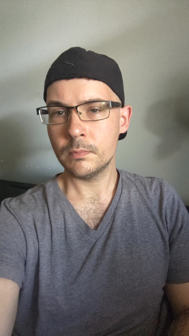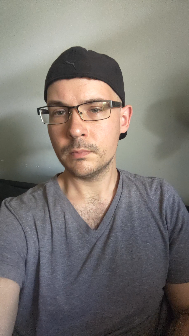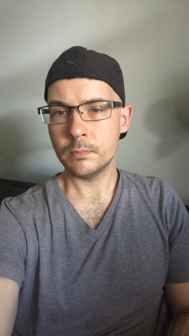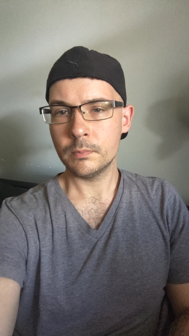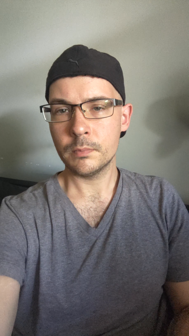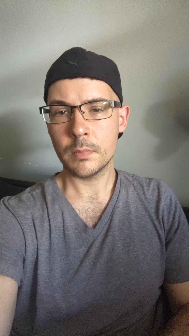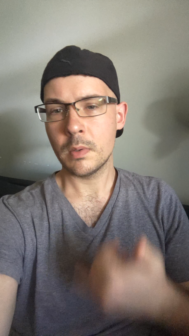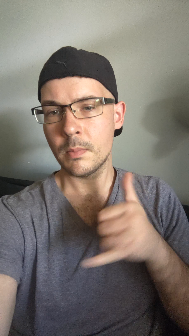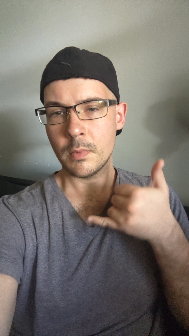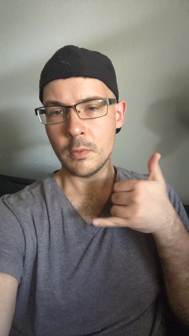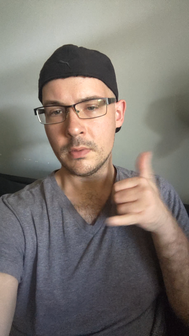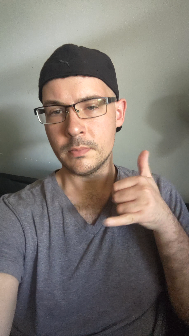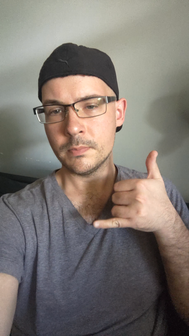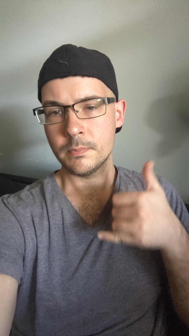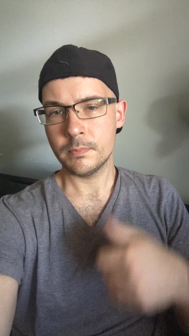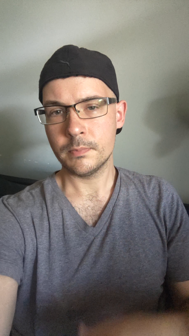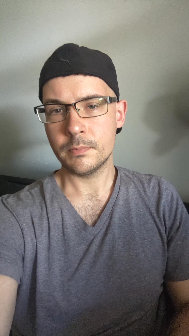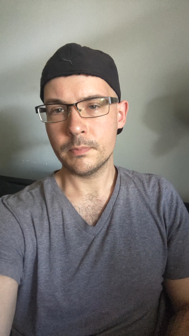party